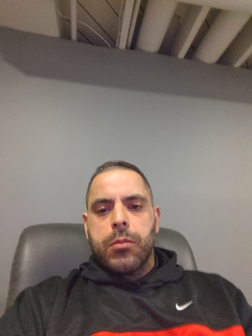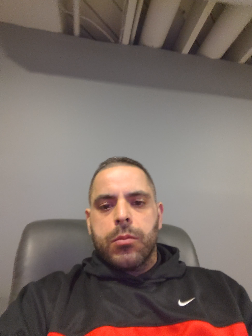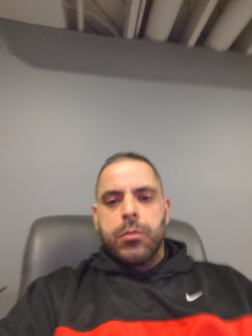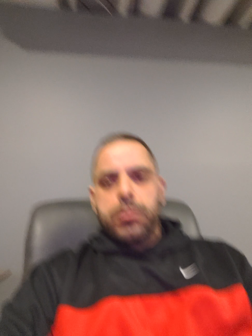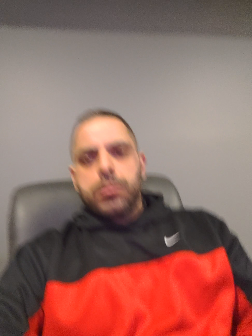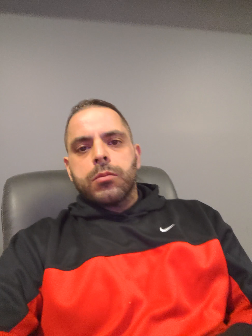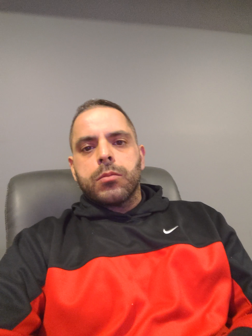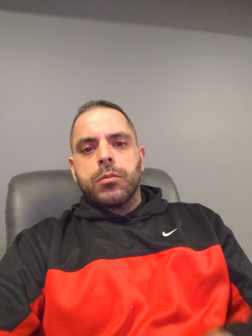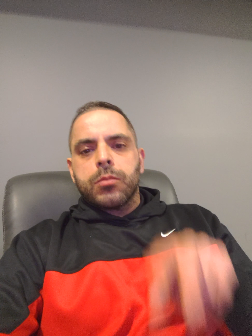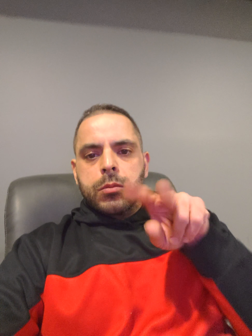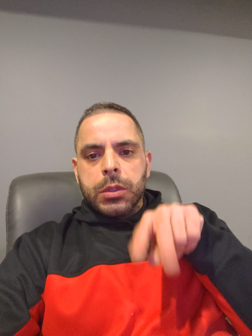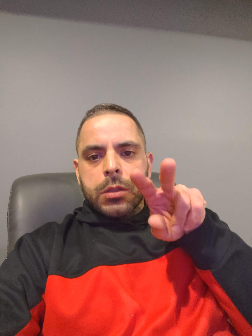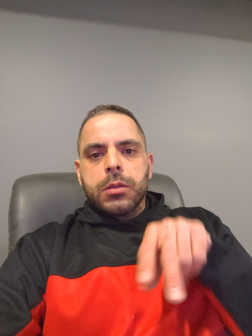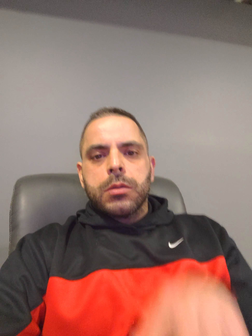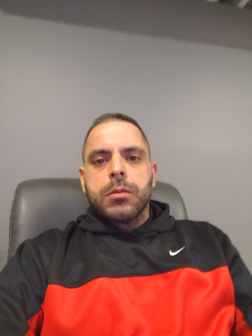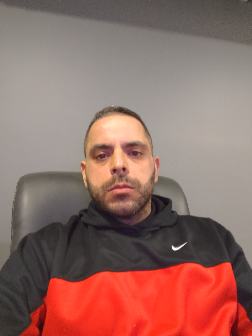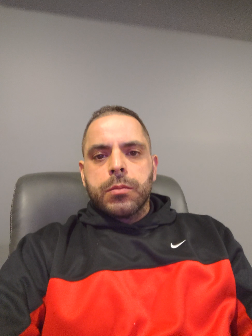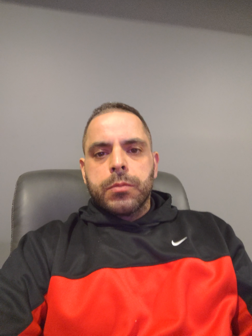read